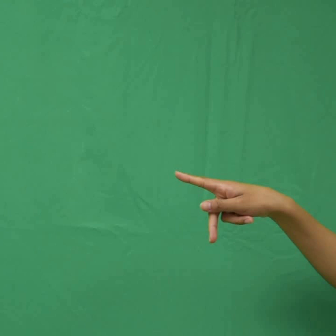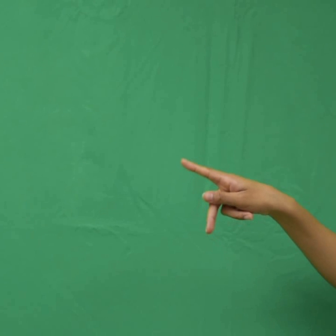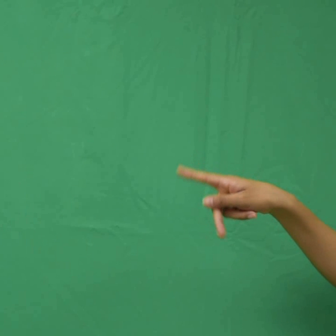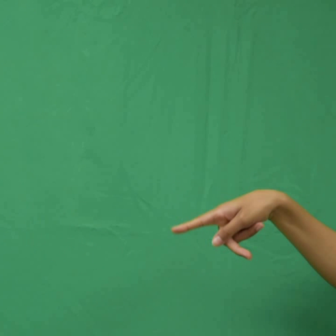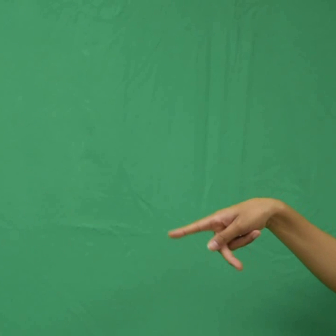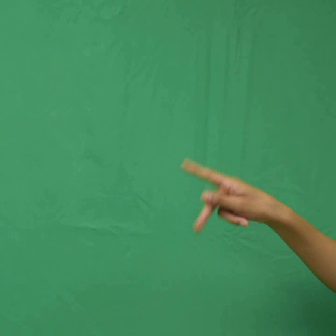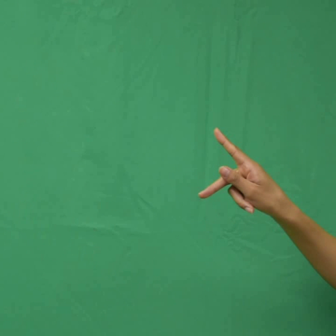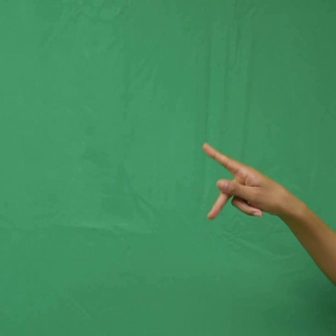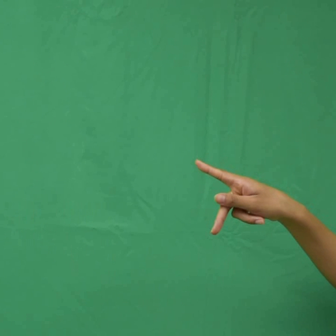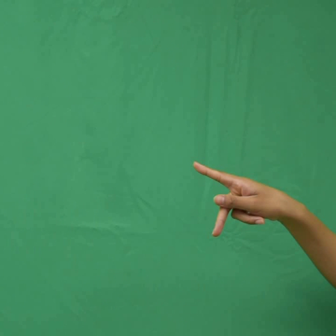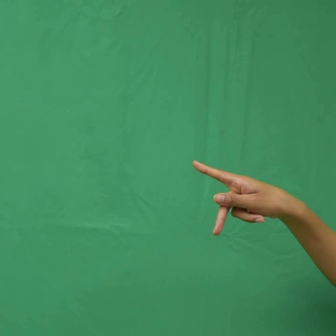K